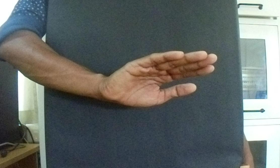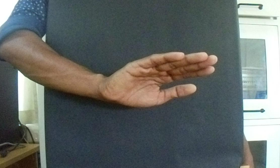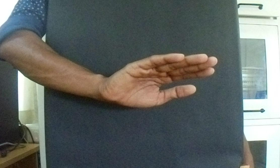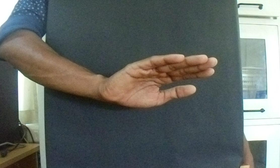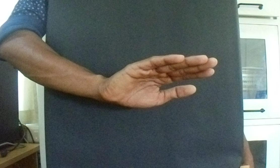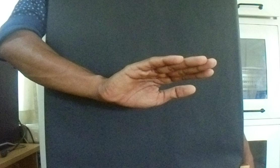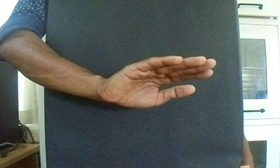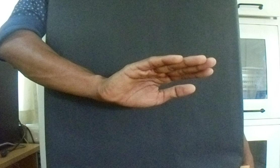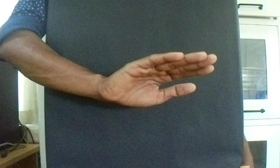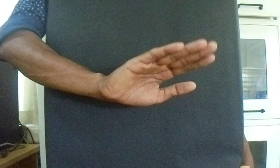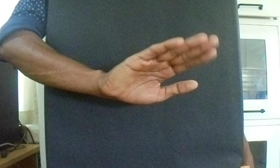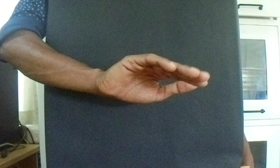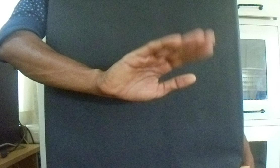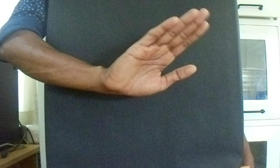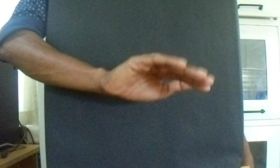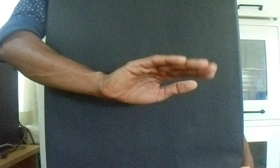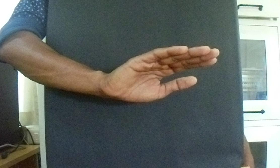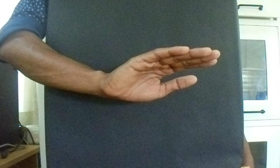call